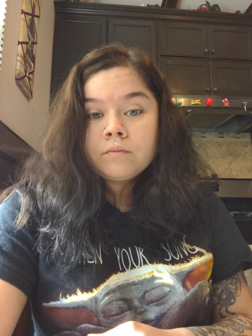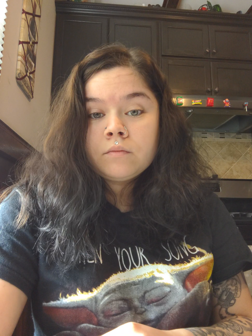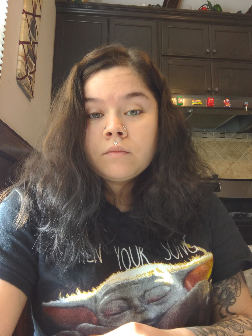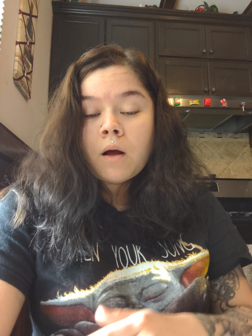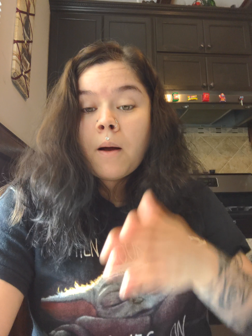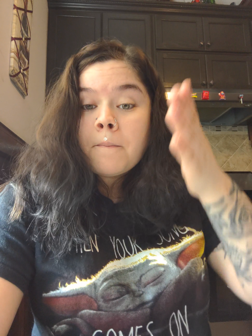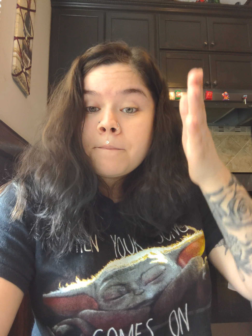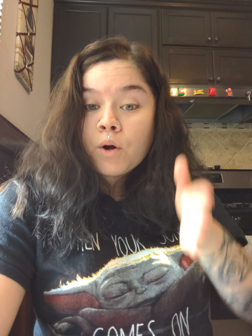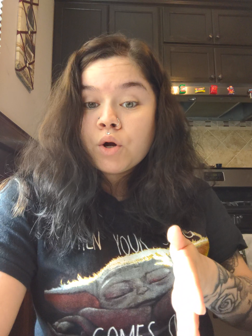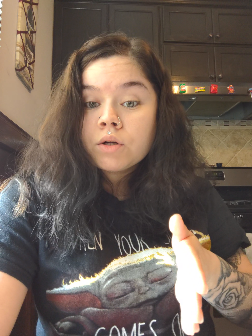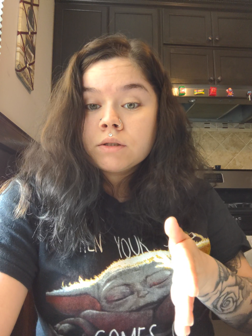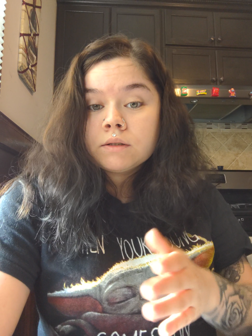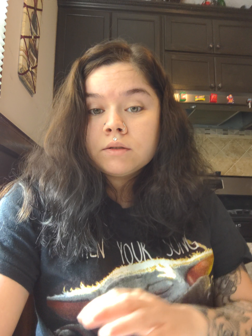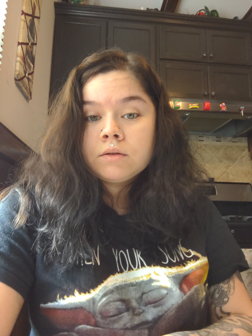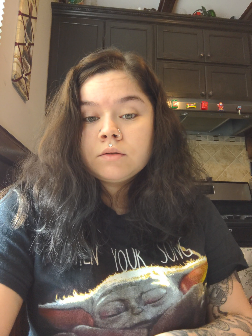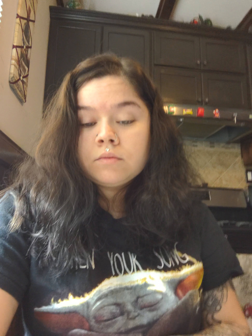person